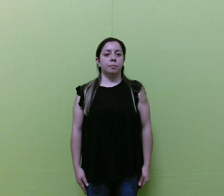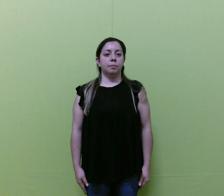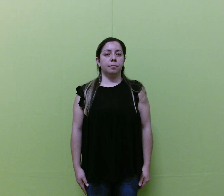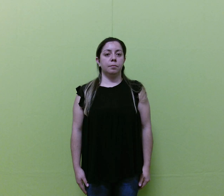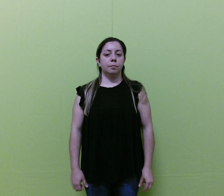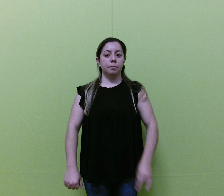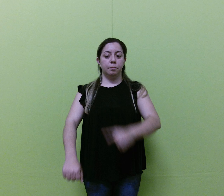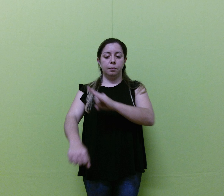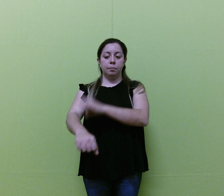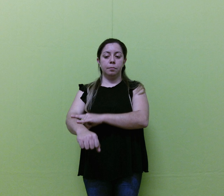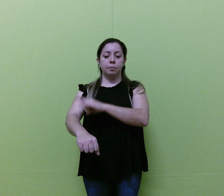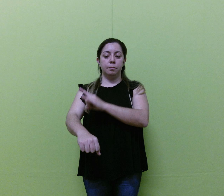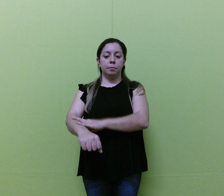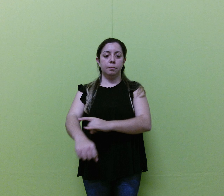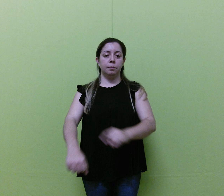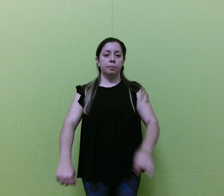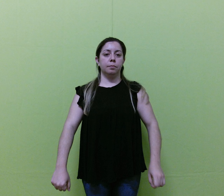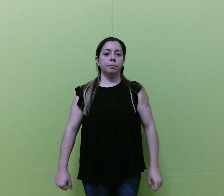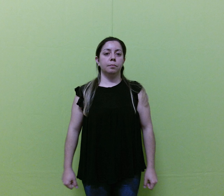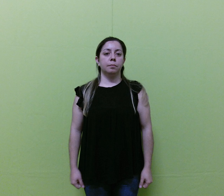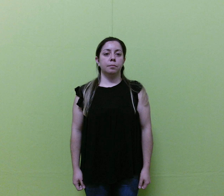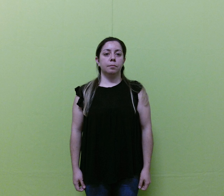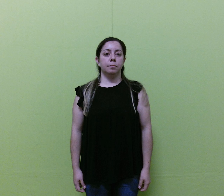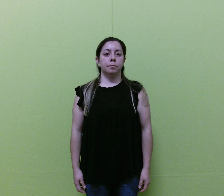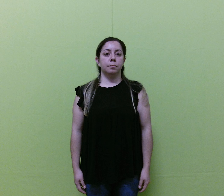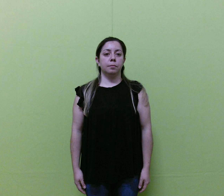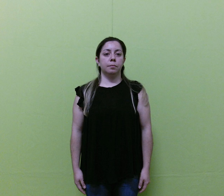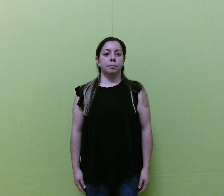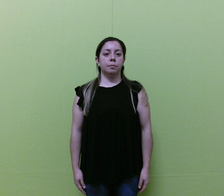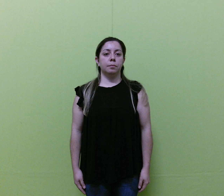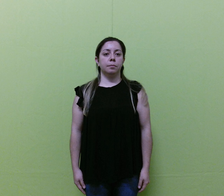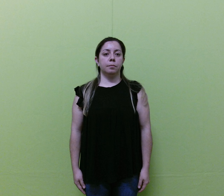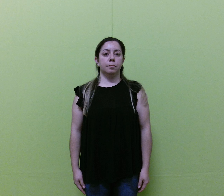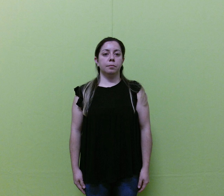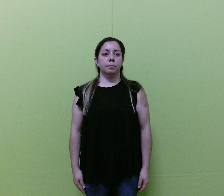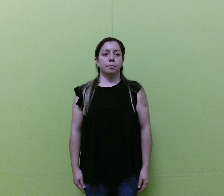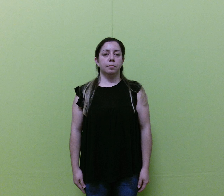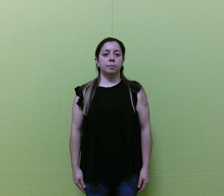banheiro